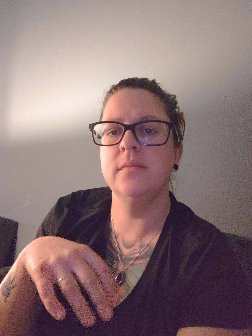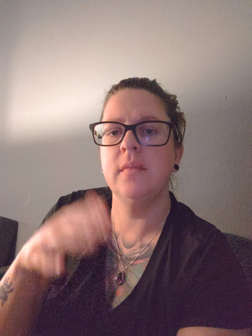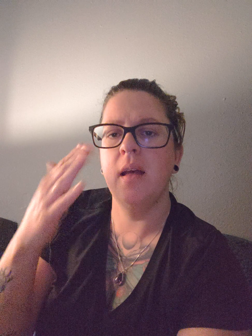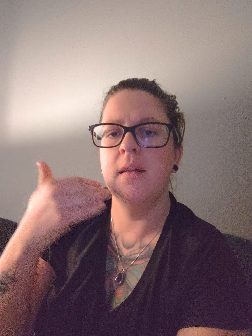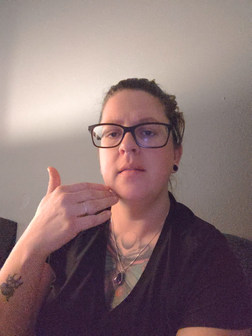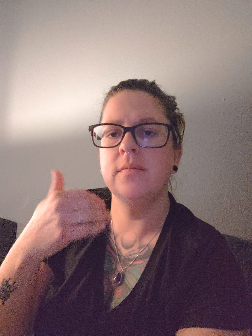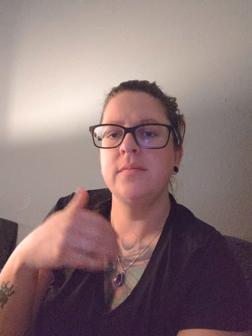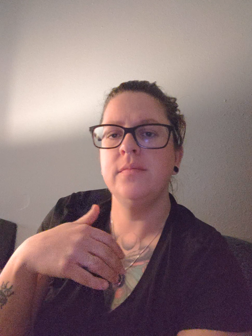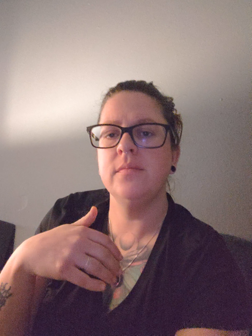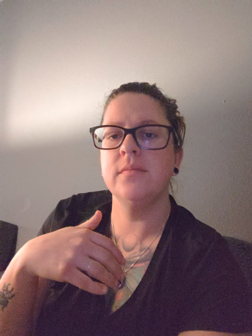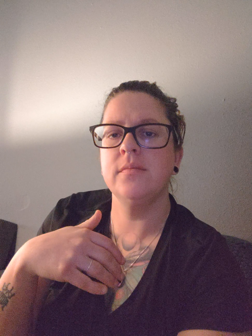head